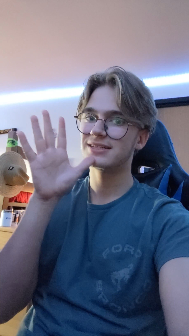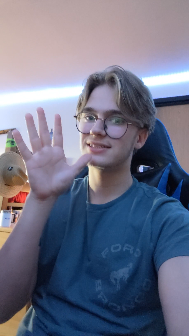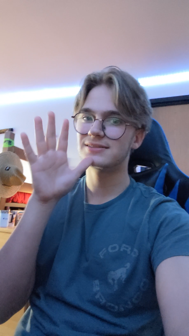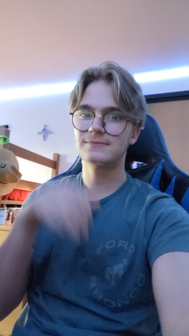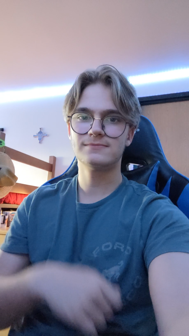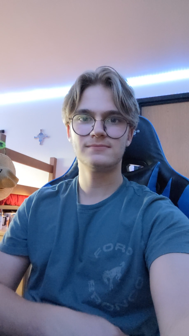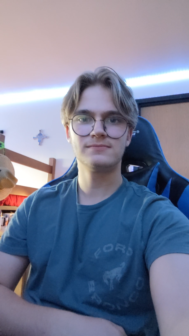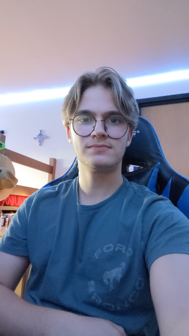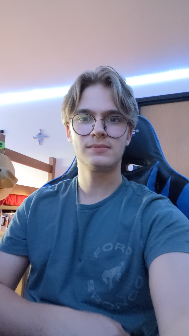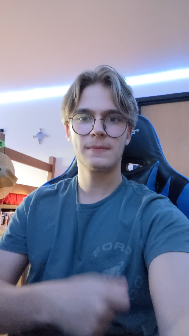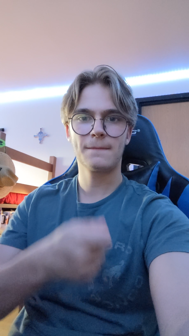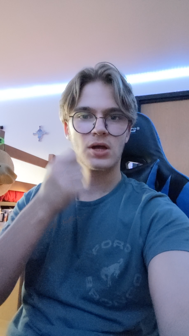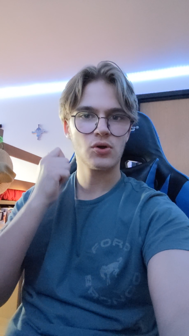pull